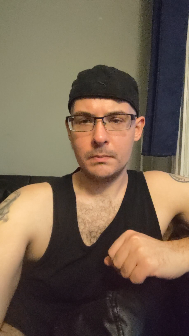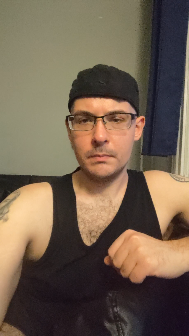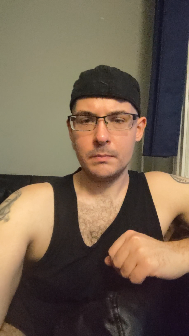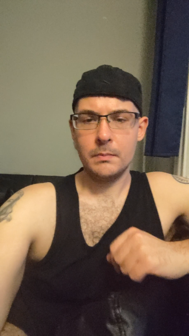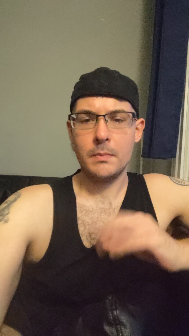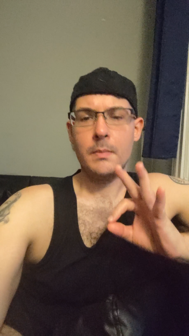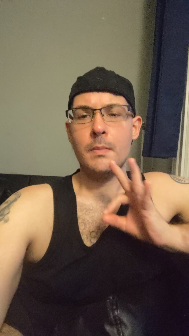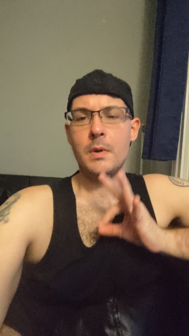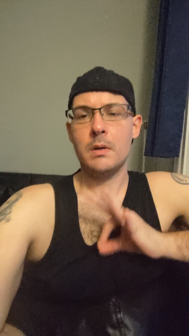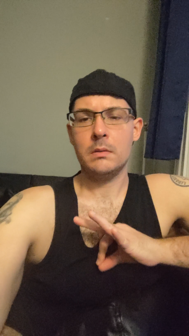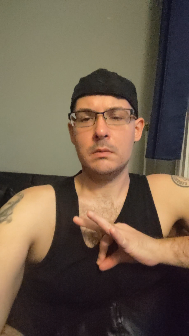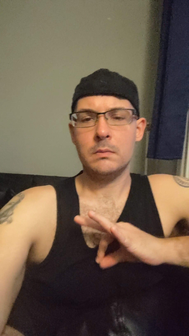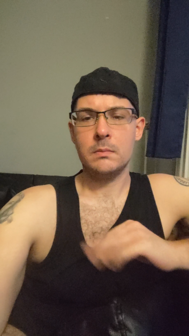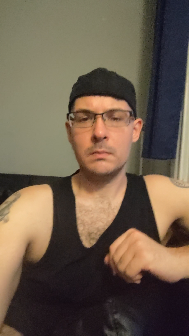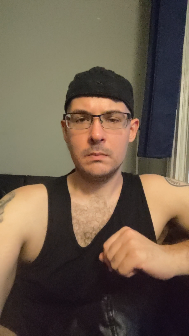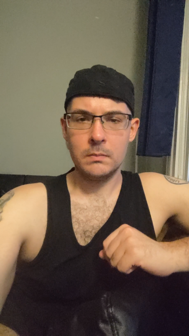button